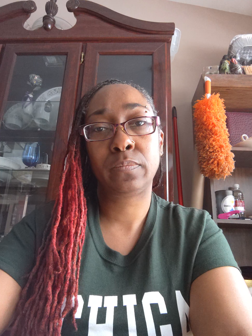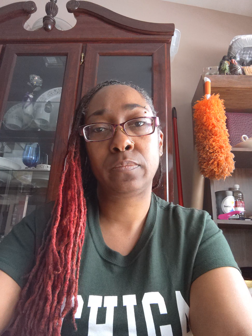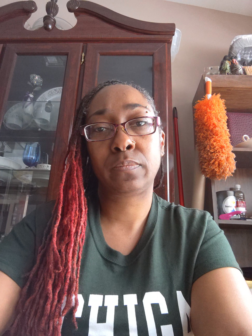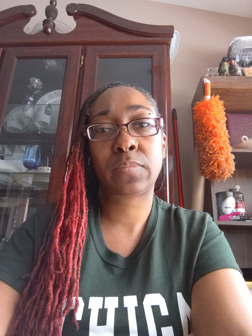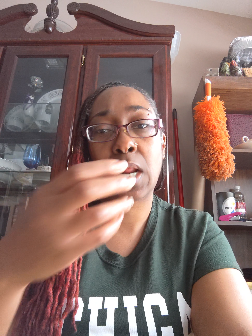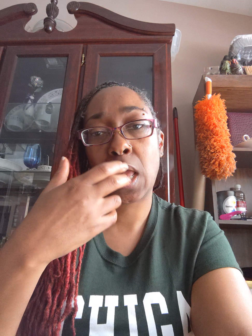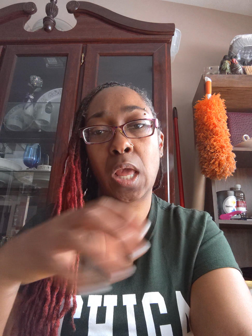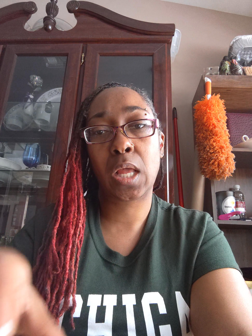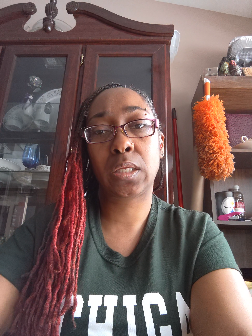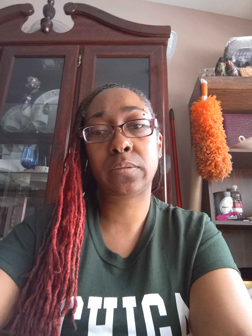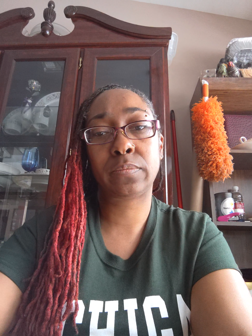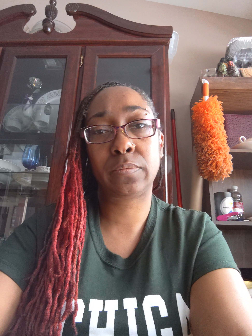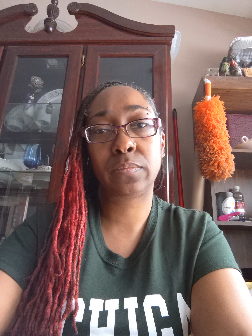hot